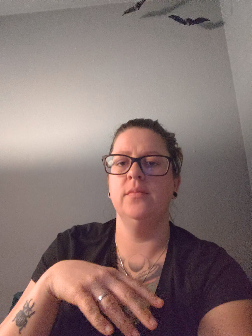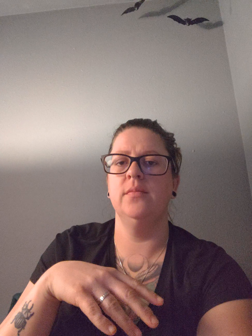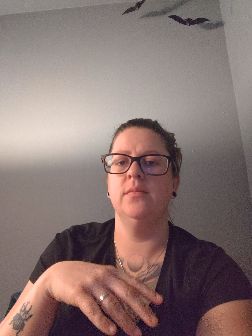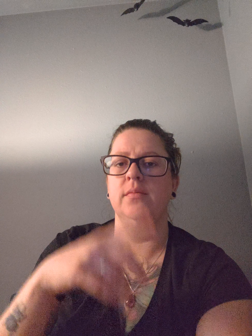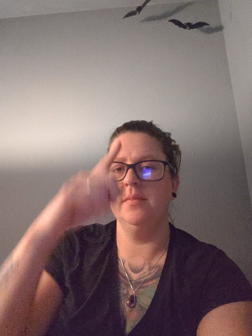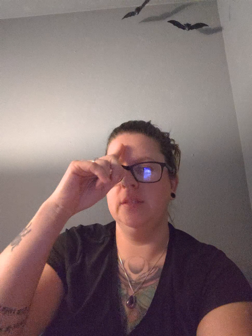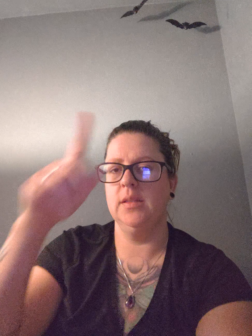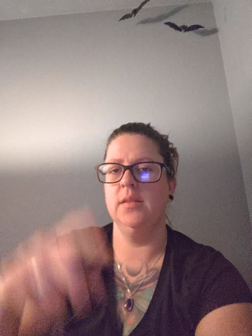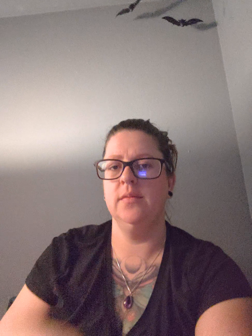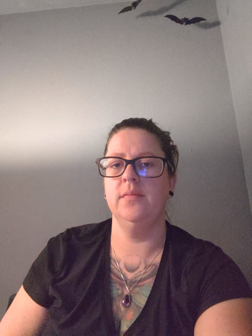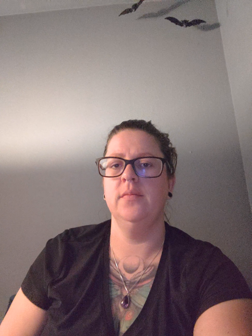penny